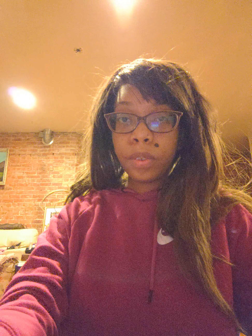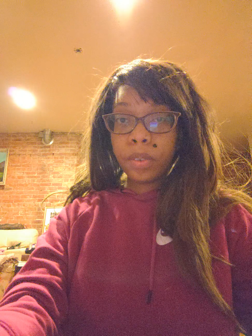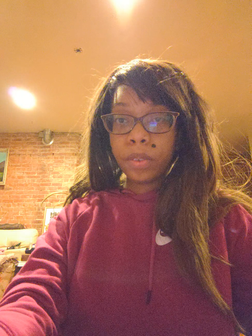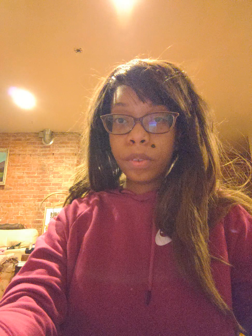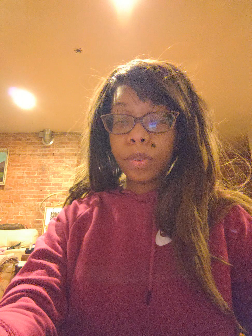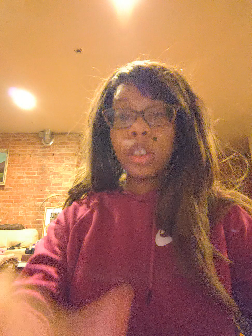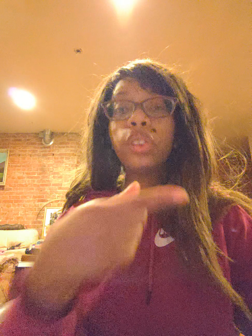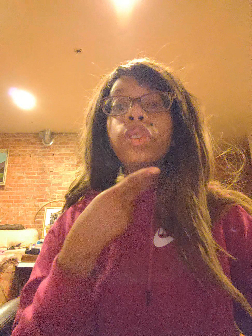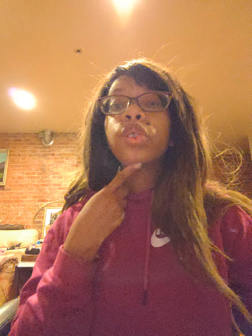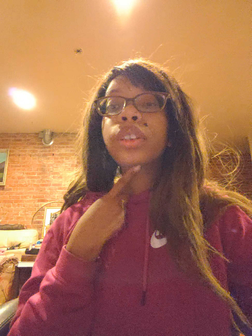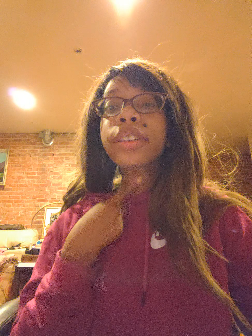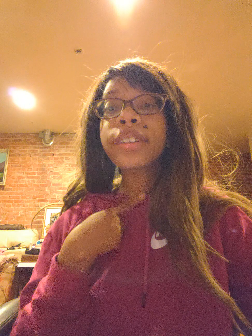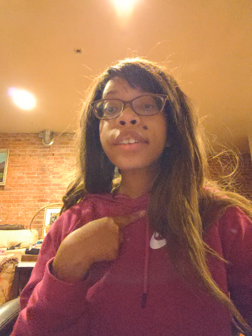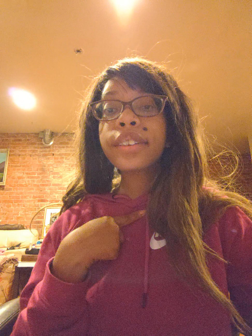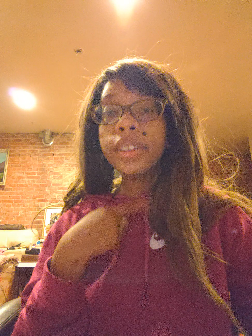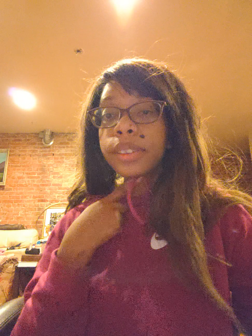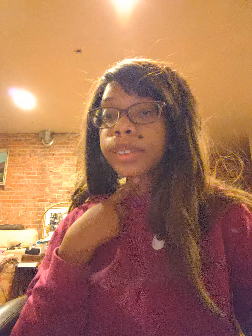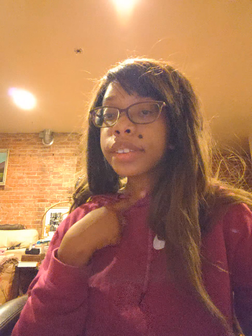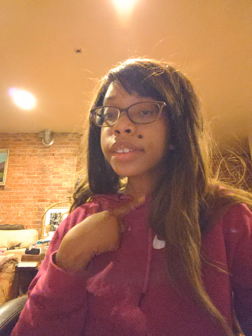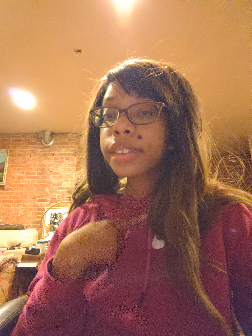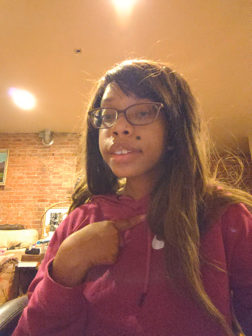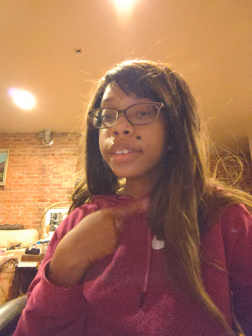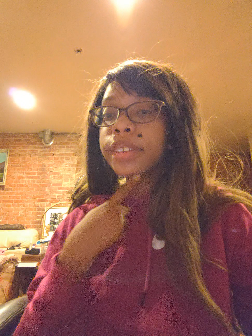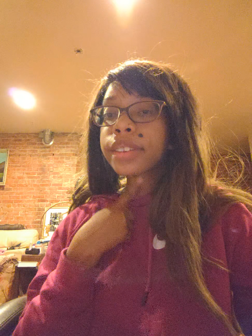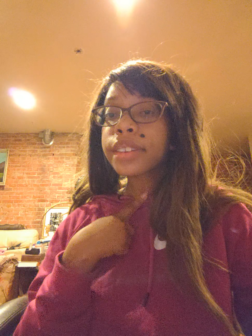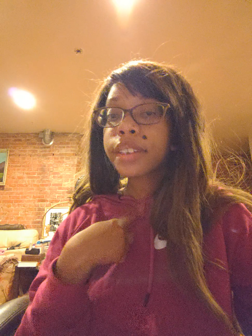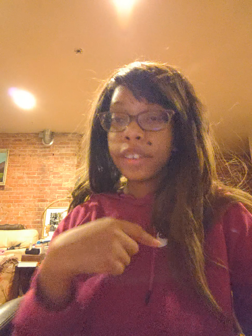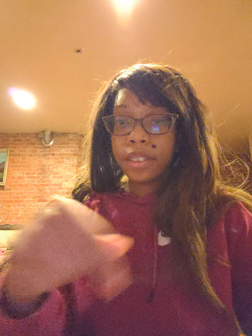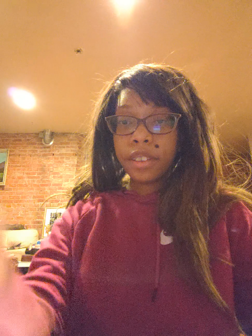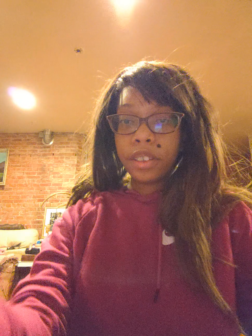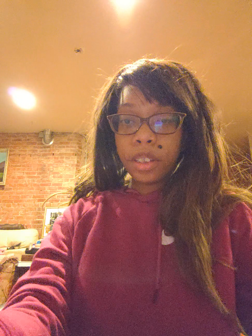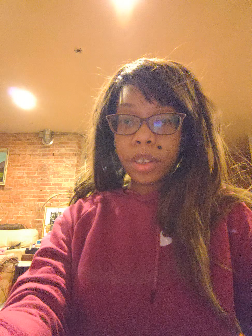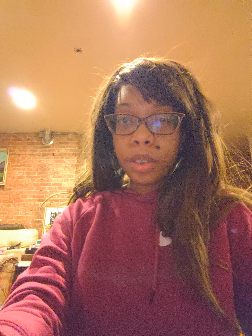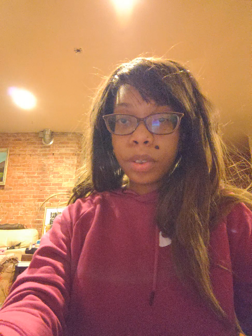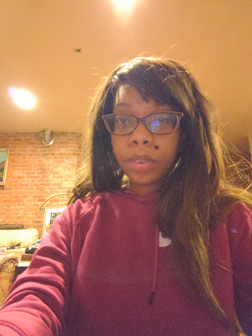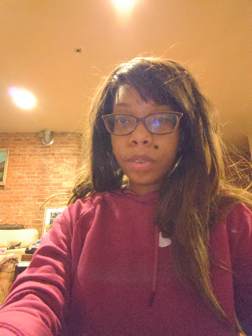thirsty